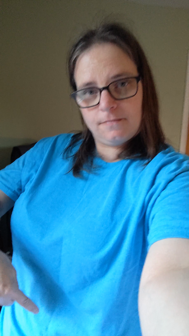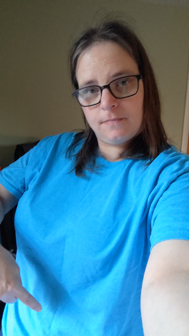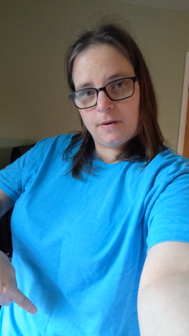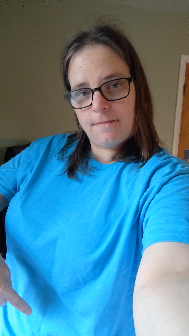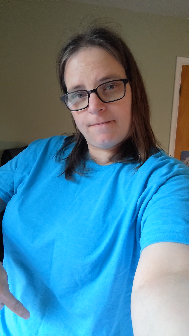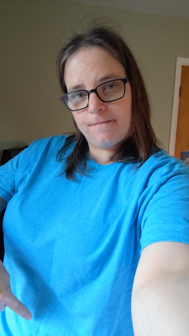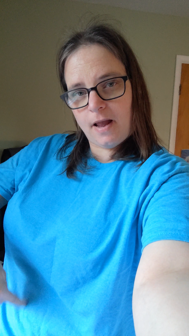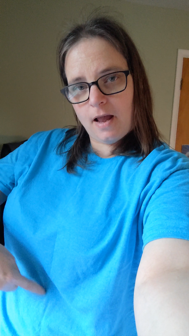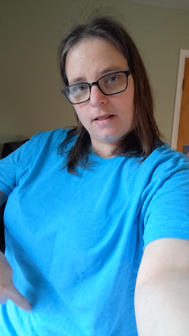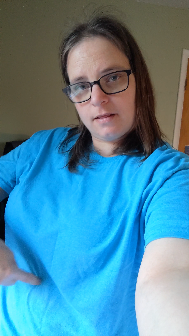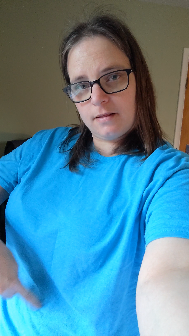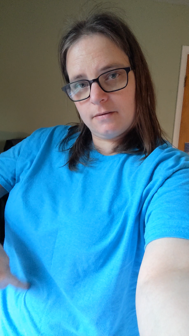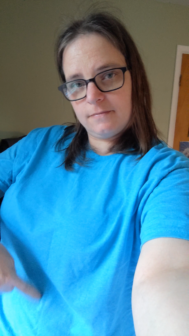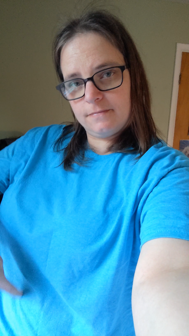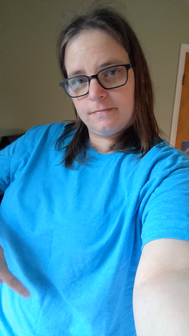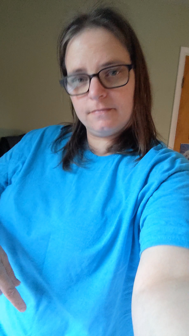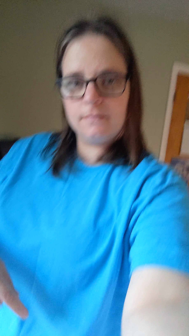belly button